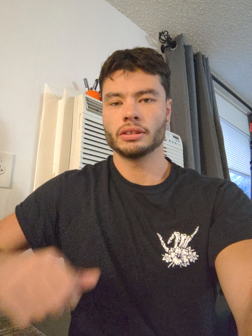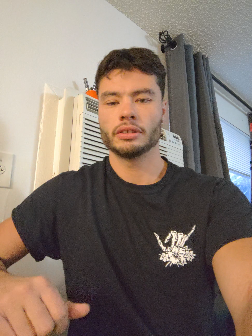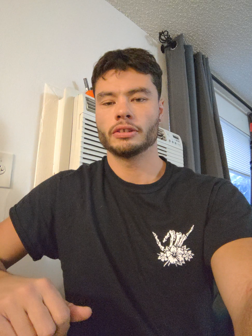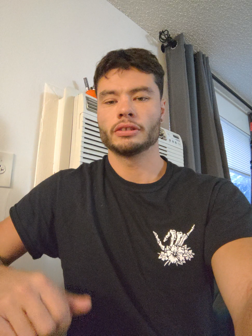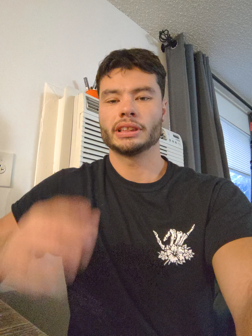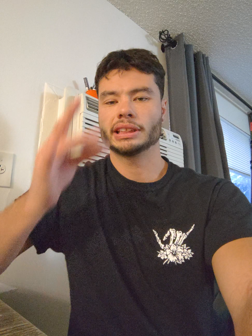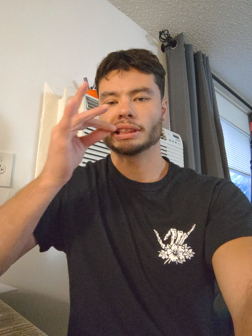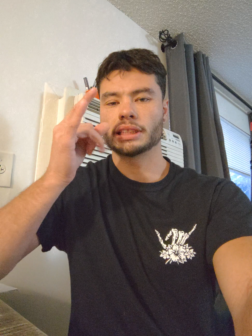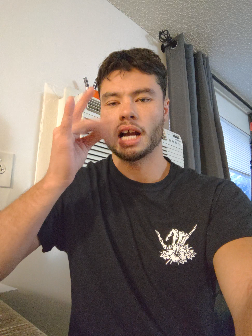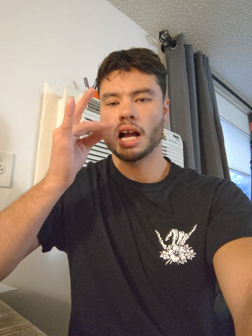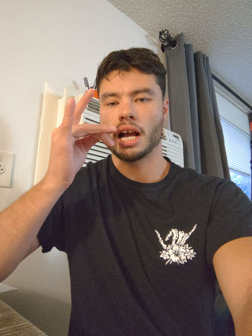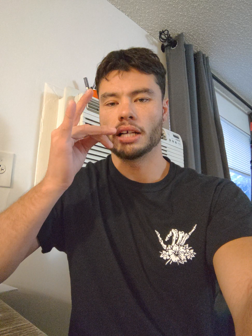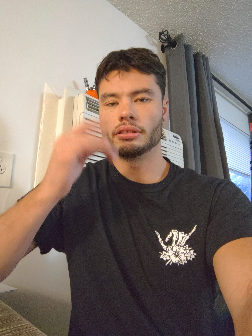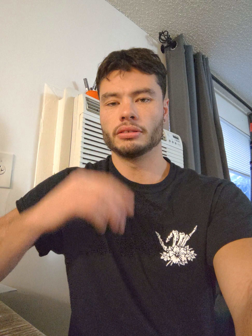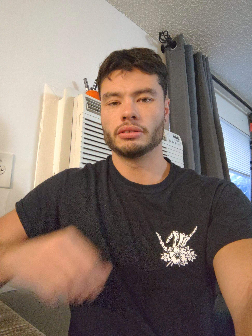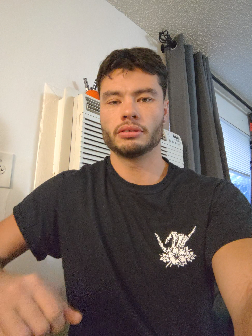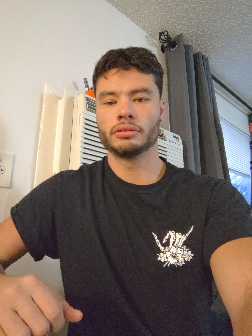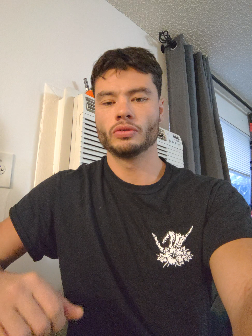snack